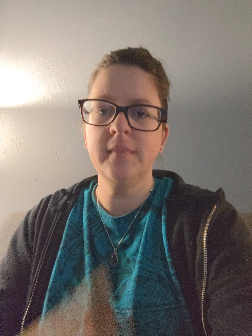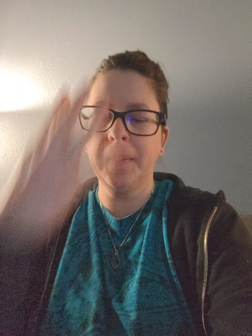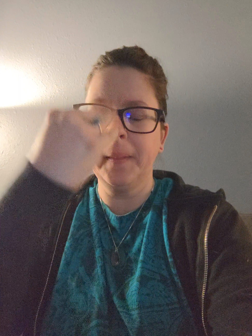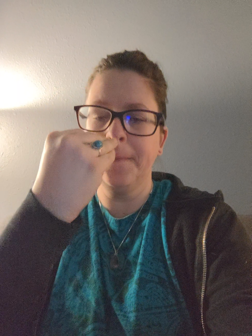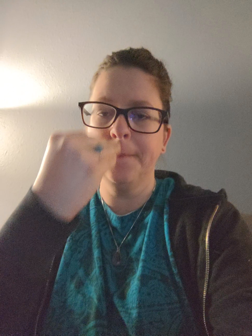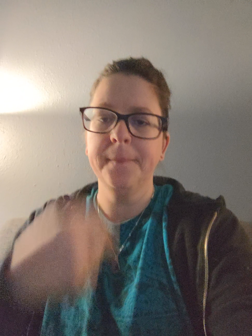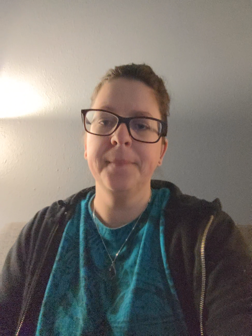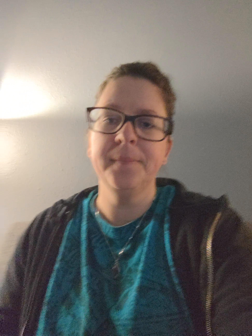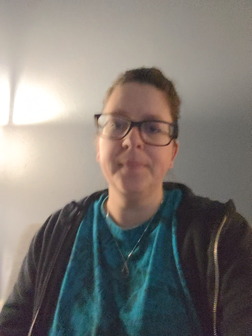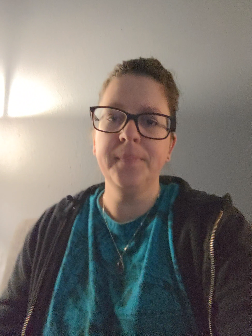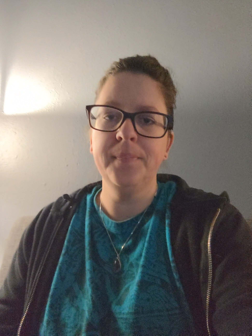nap